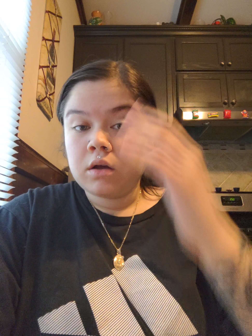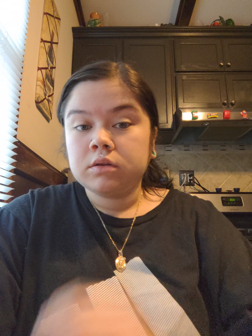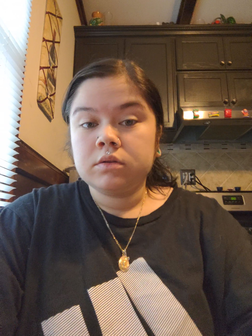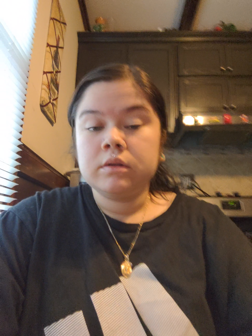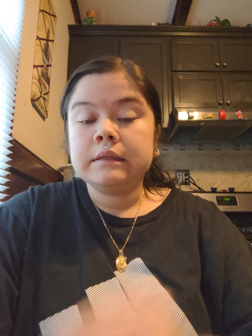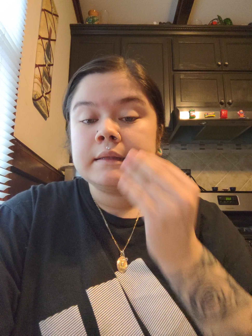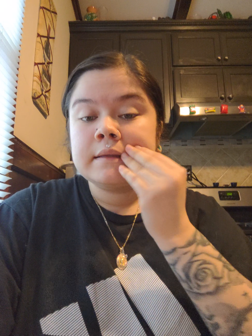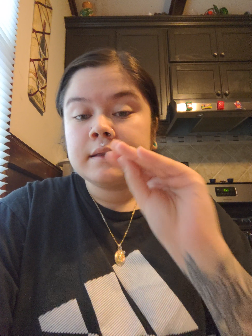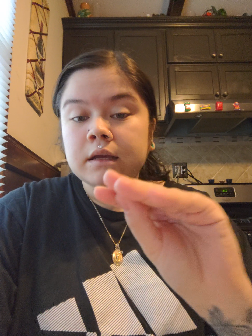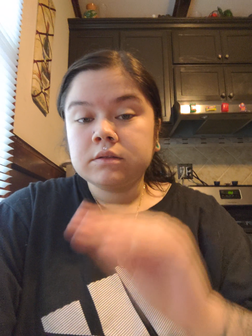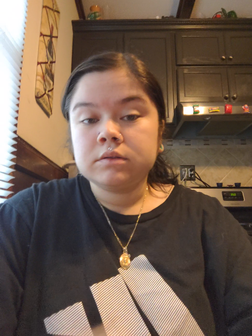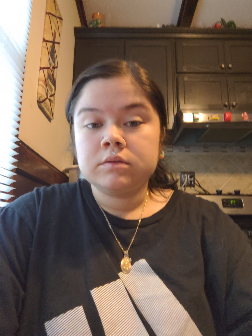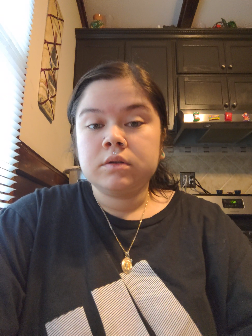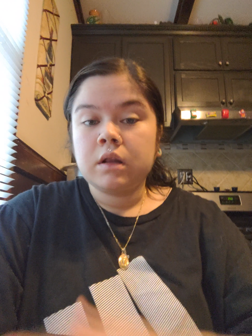kiss